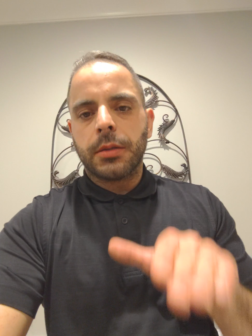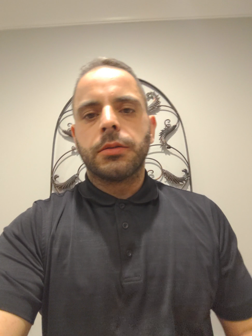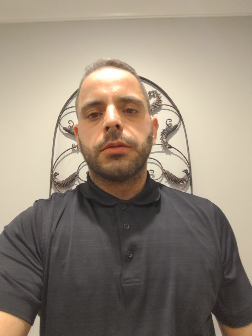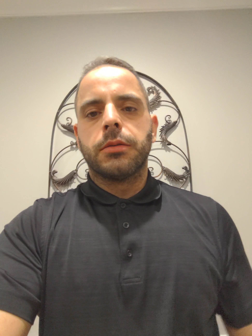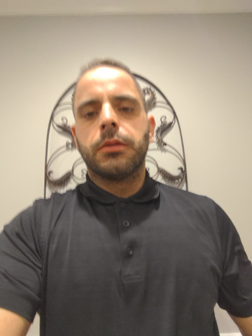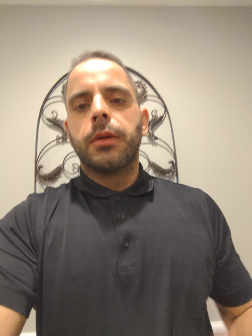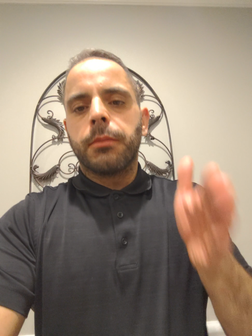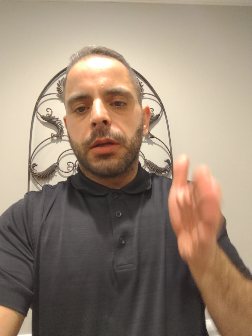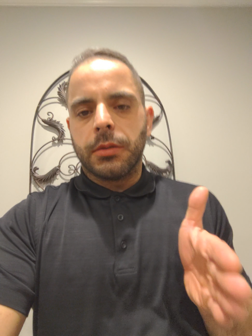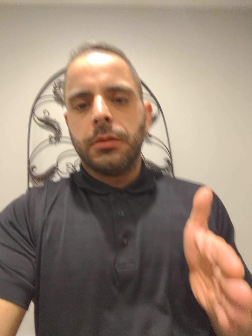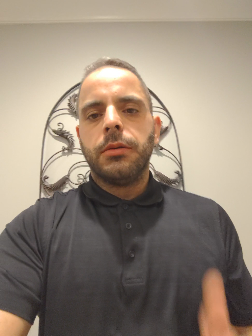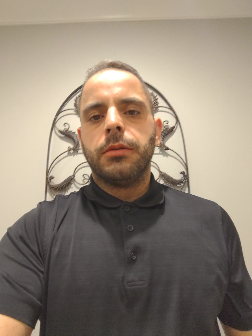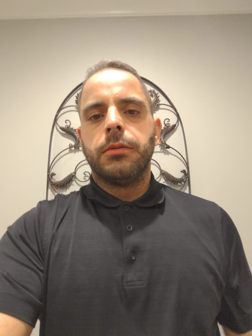beside